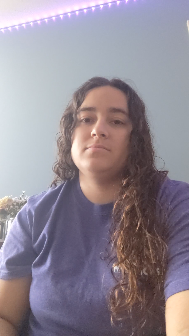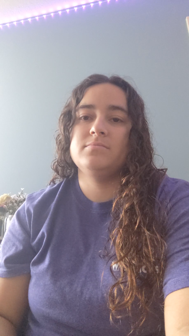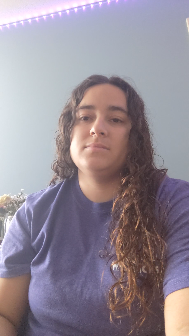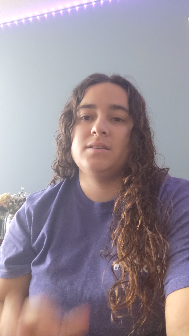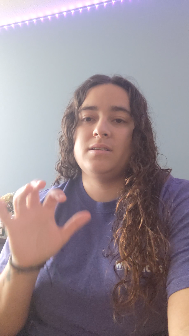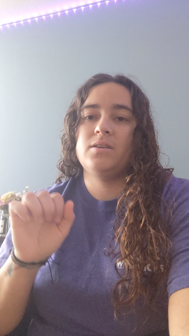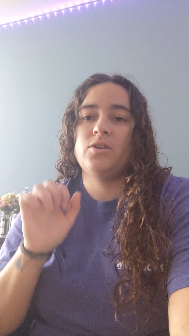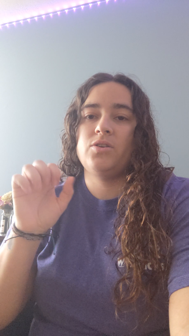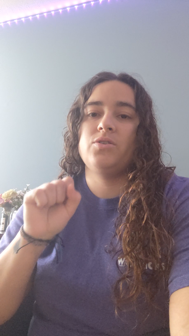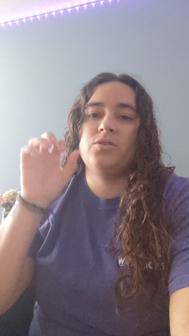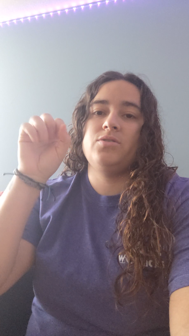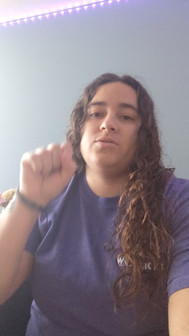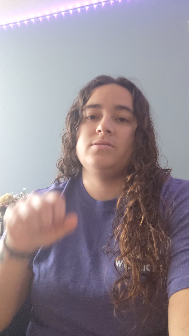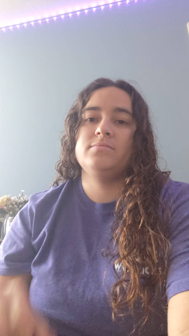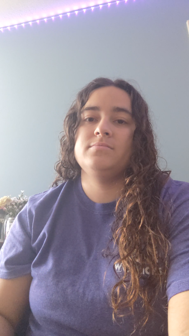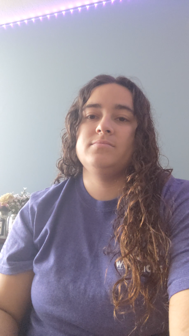ladder